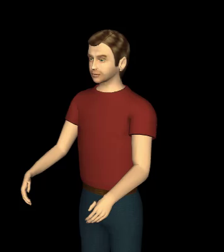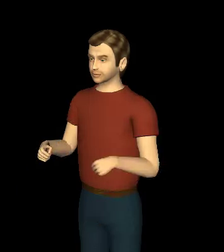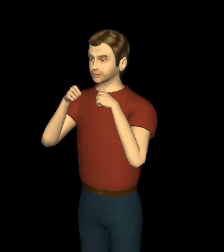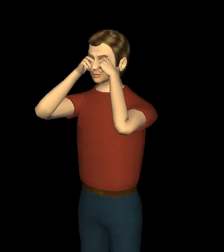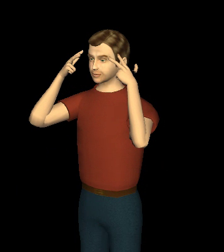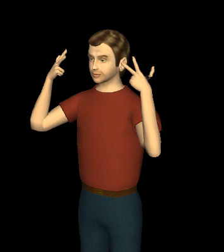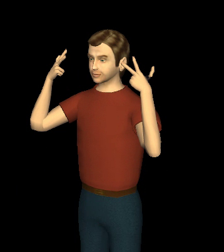قط